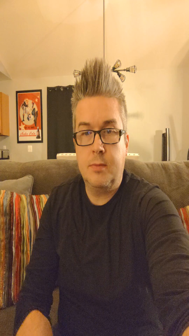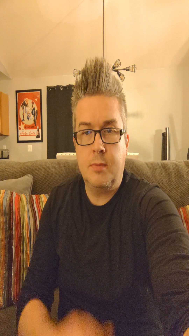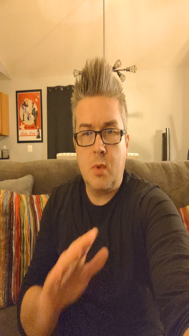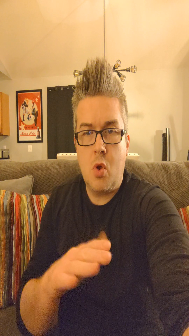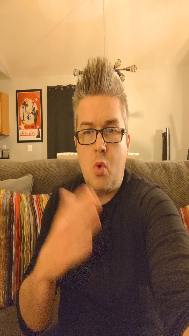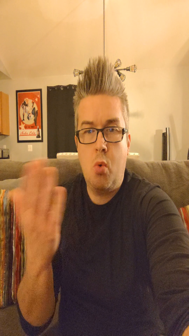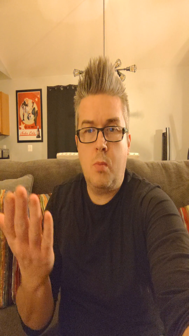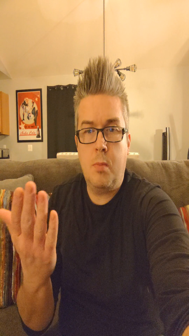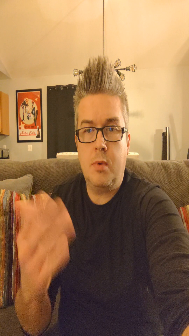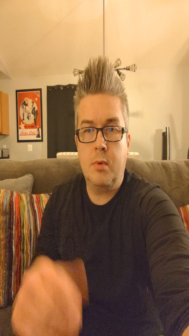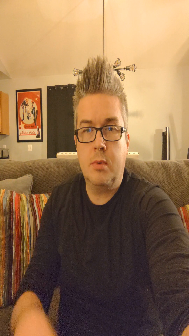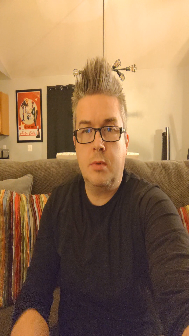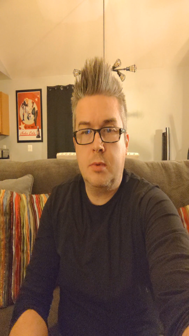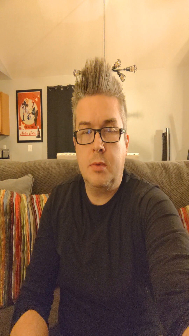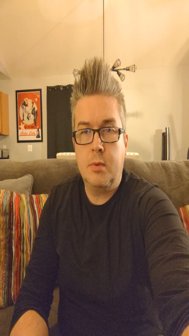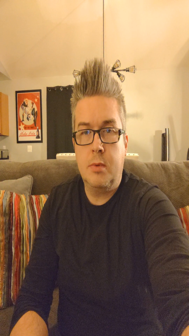open